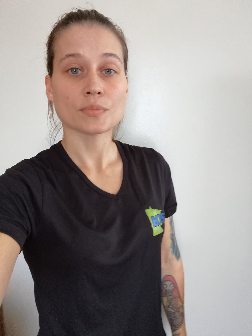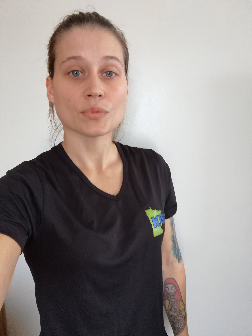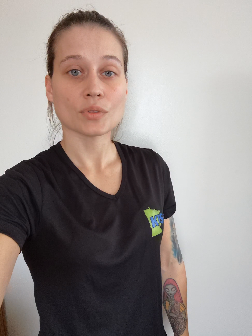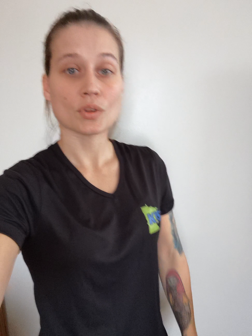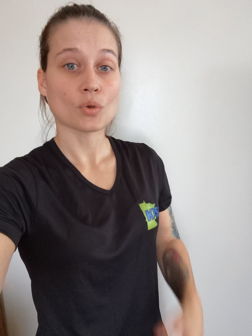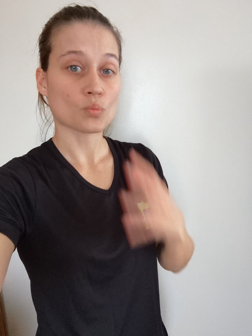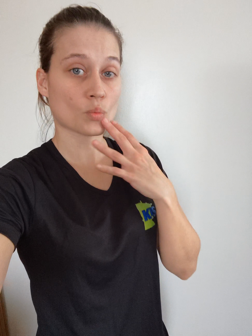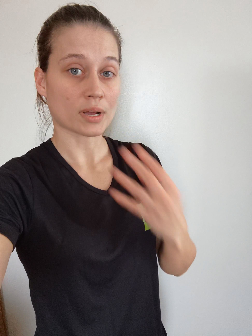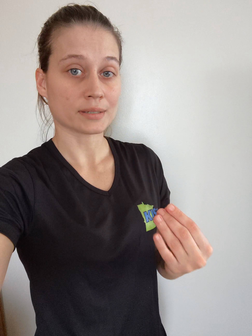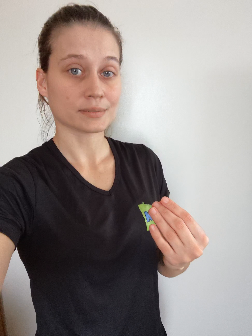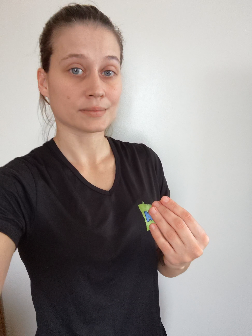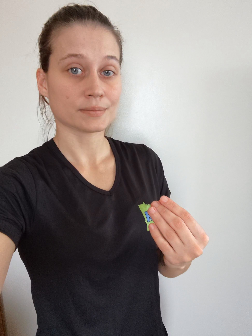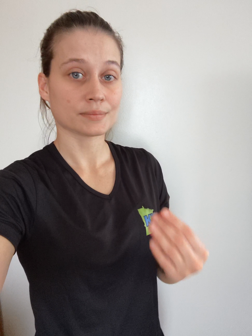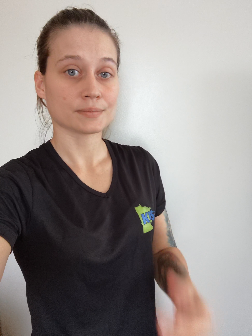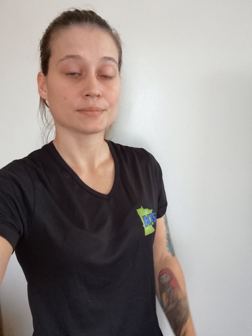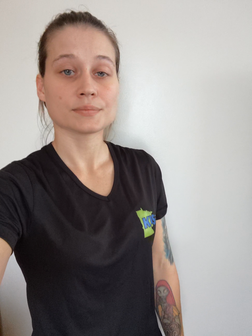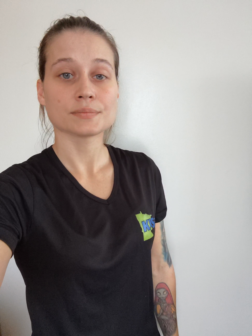wet